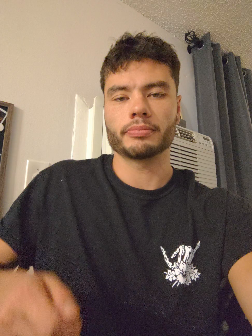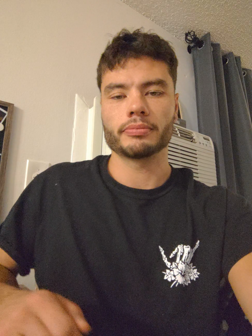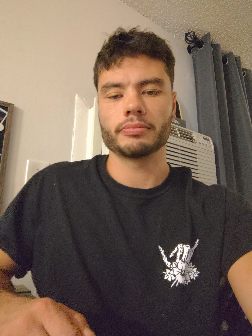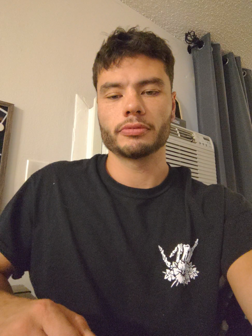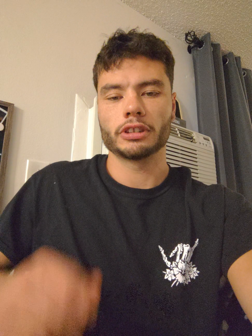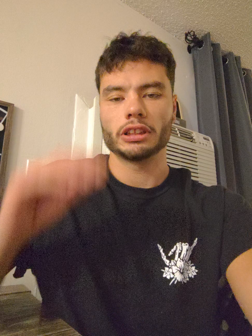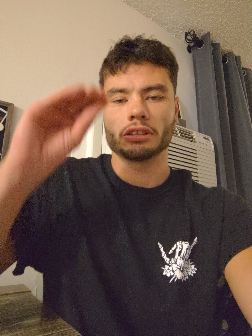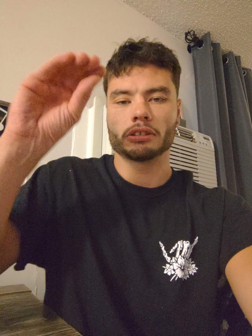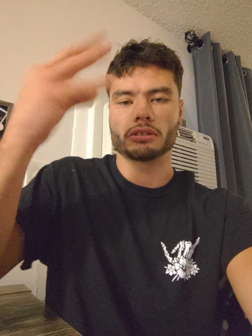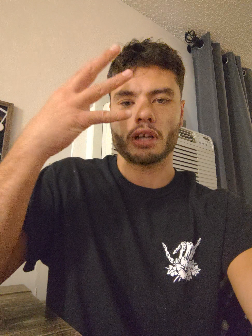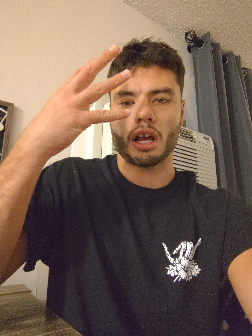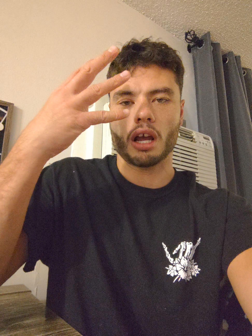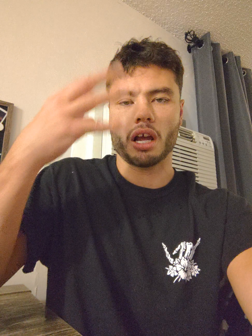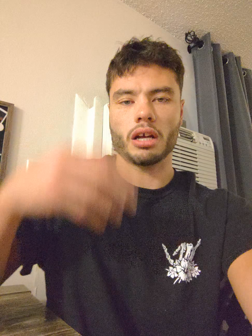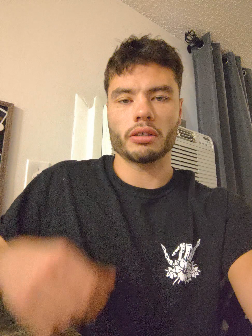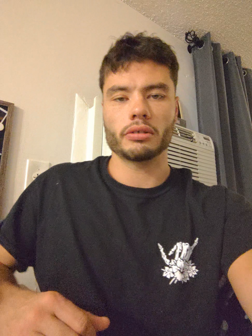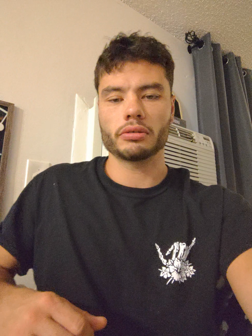sun